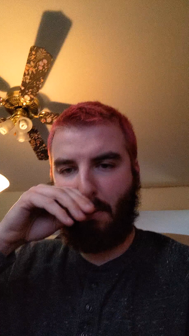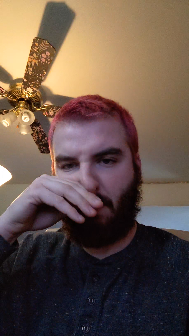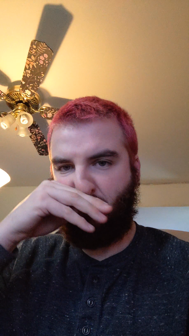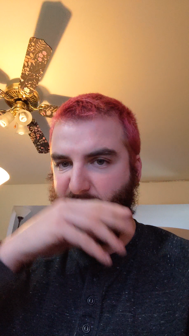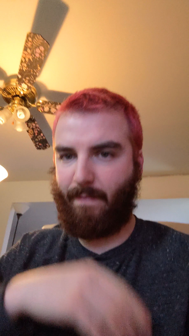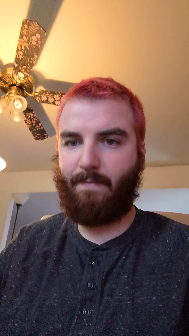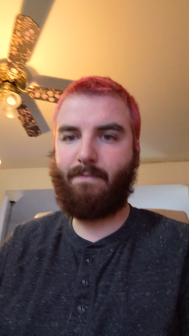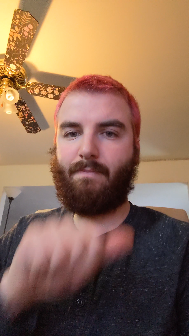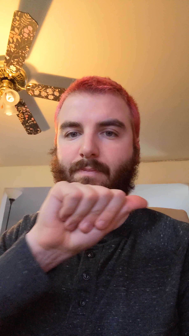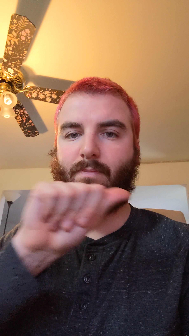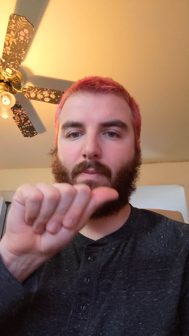a